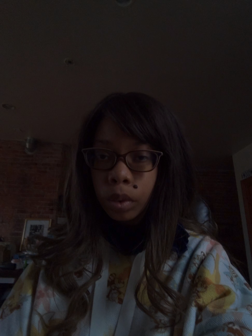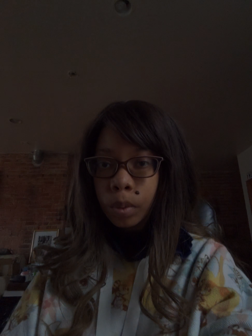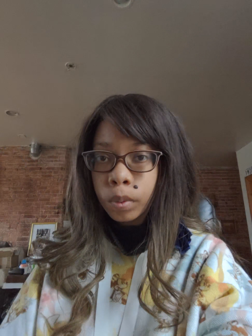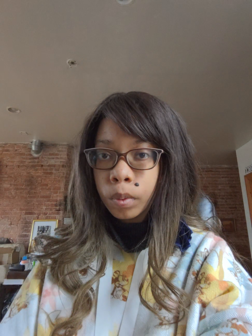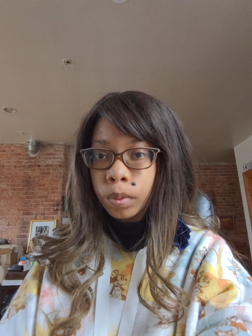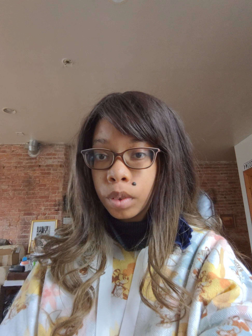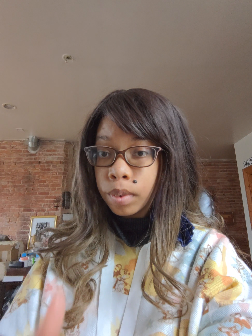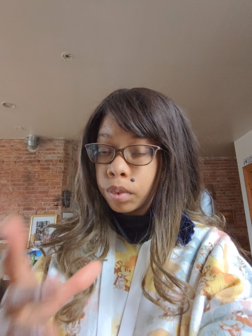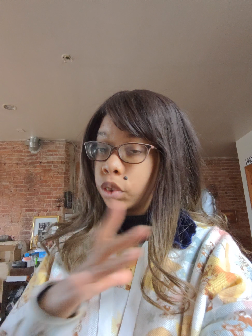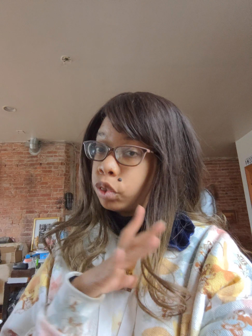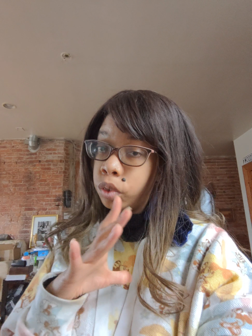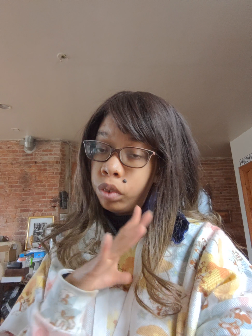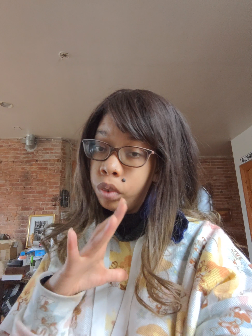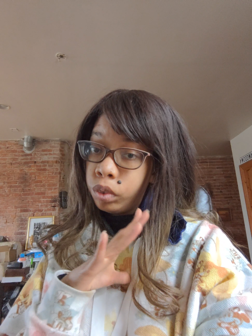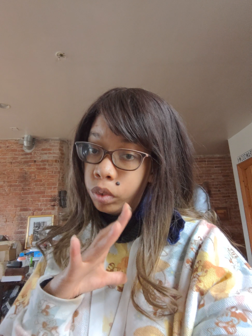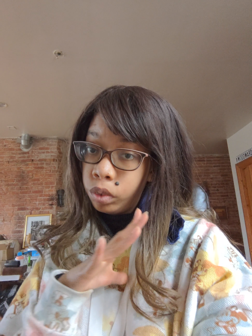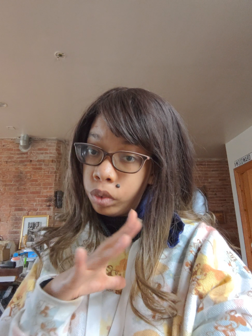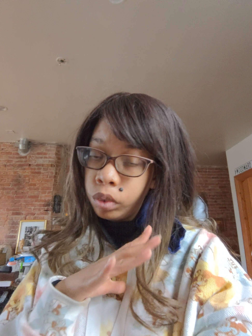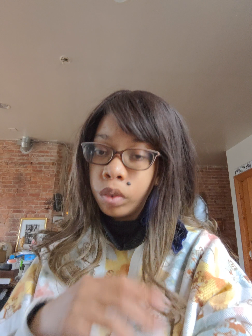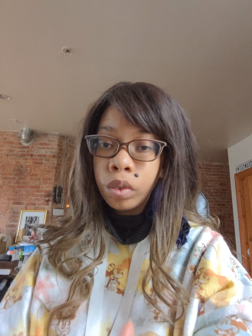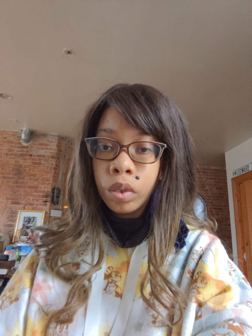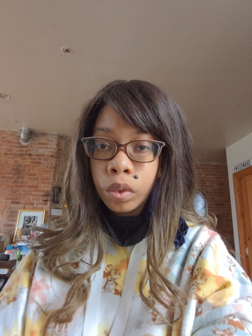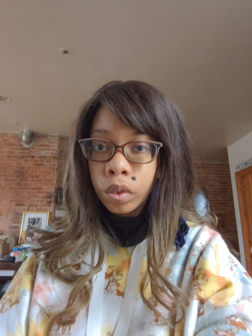fine